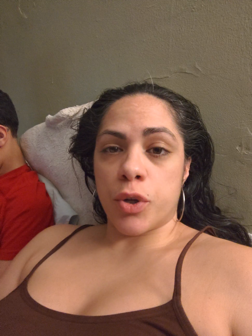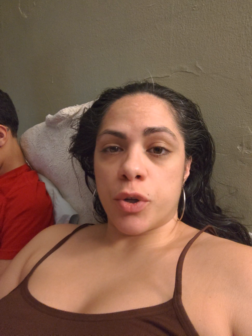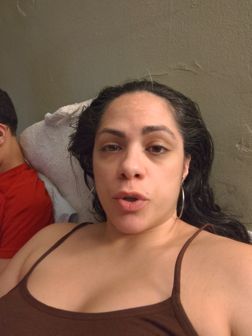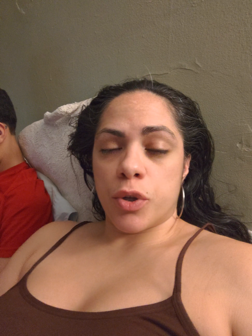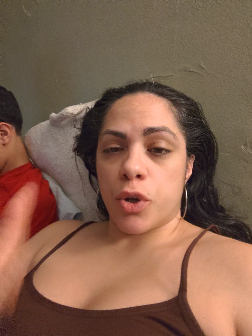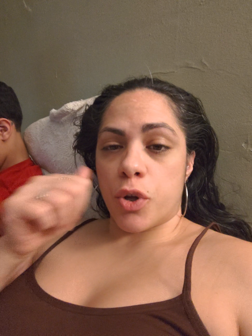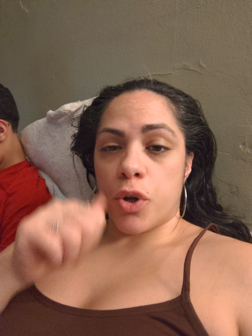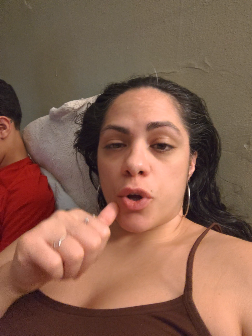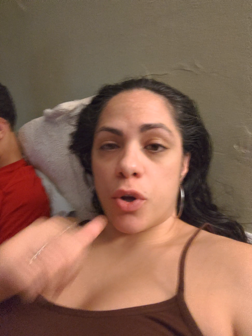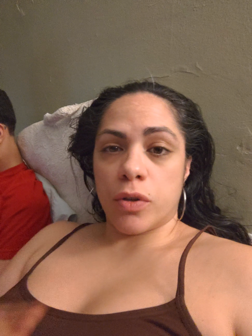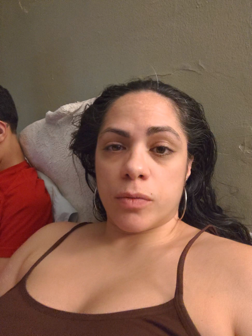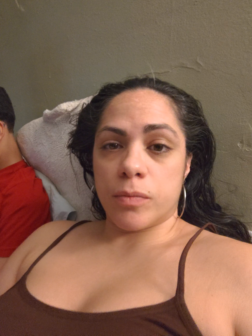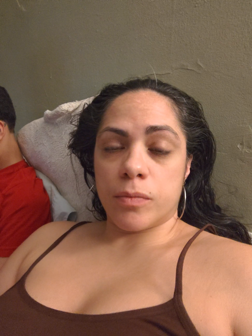girl